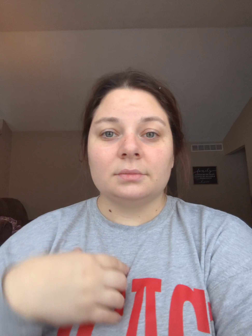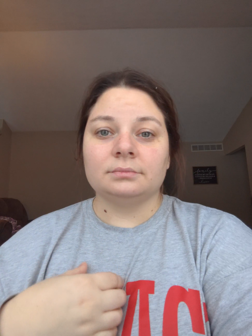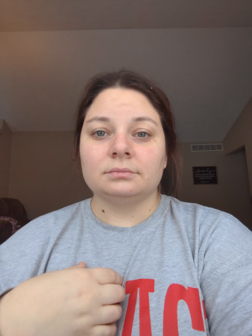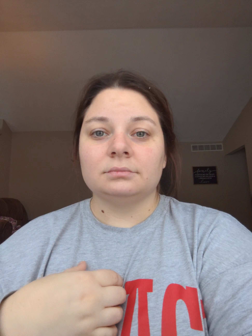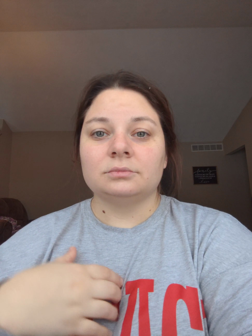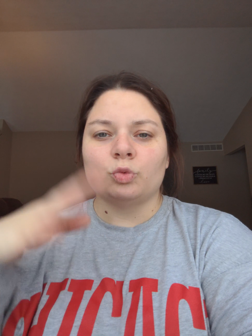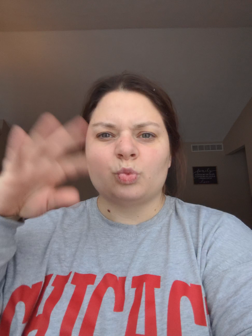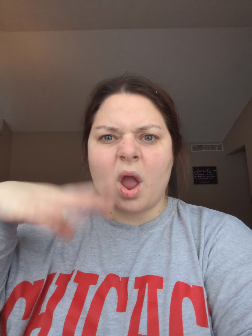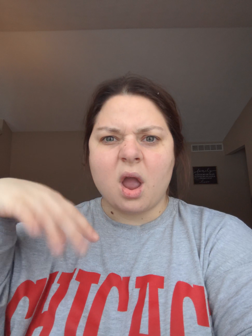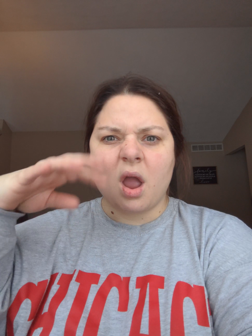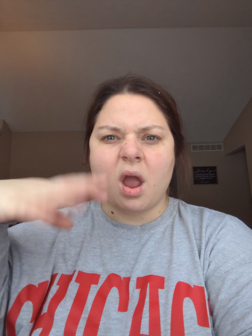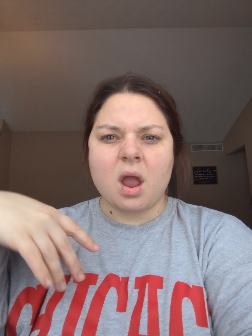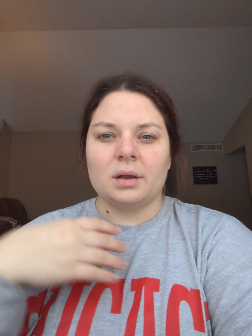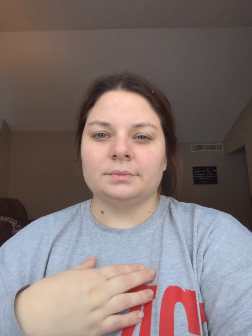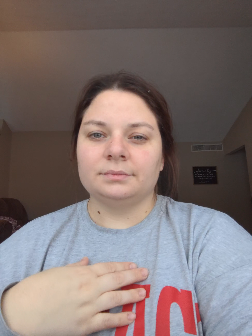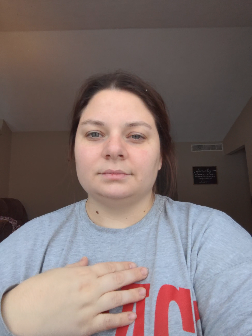rain